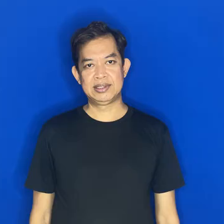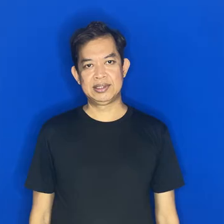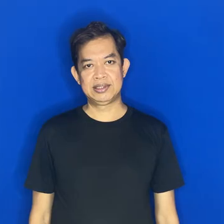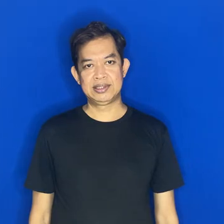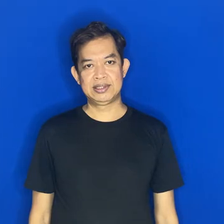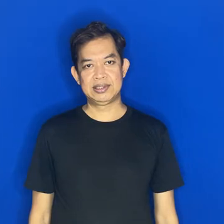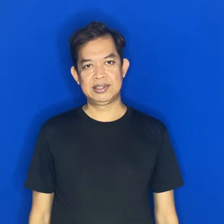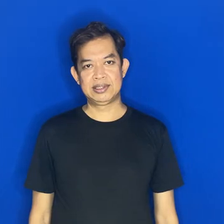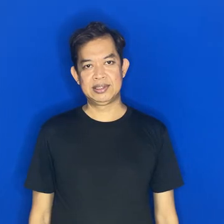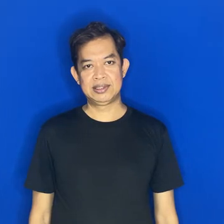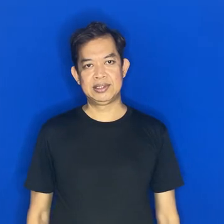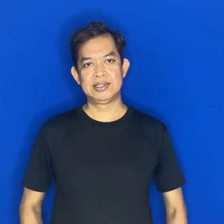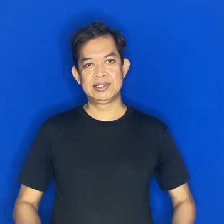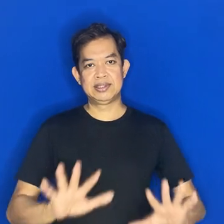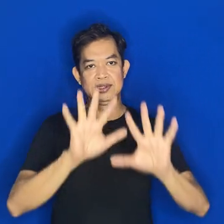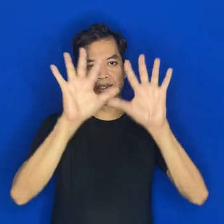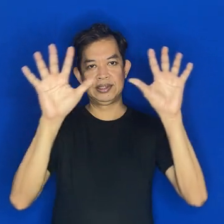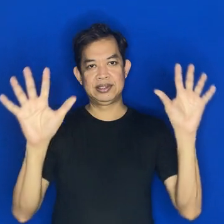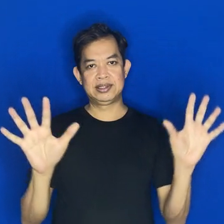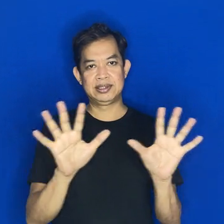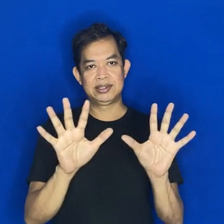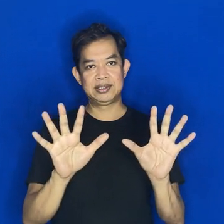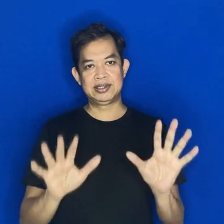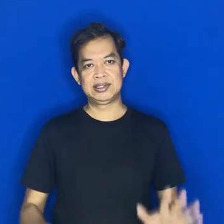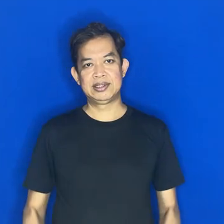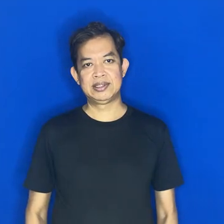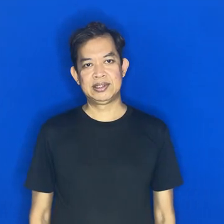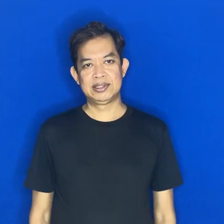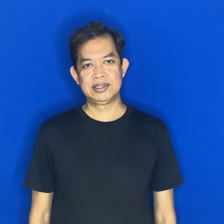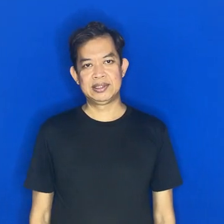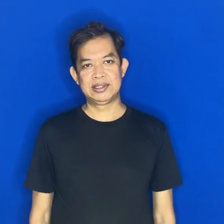sunday